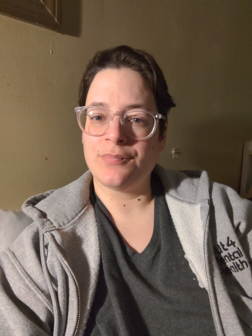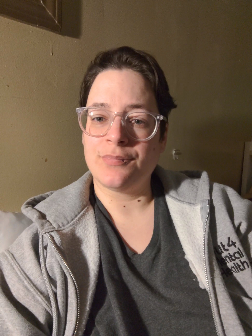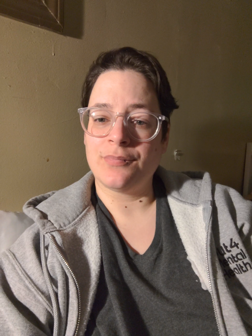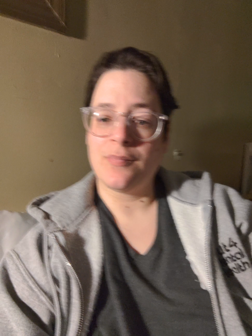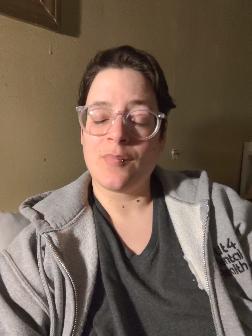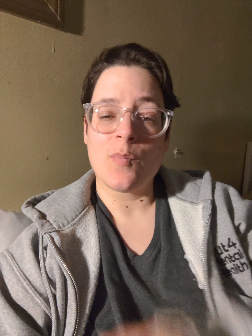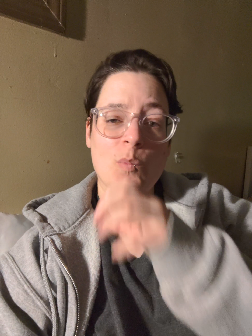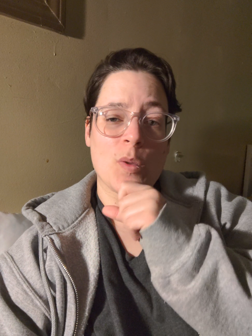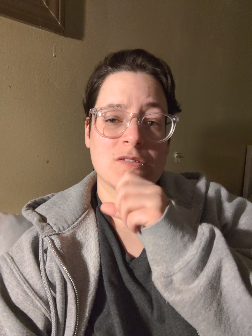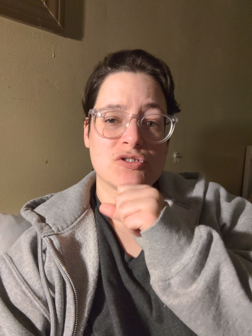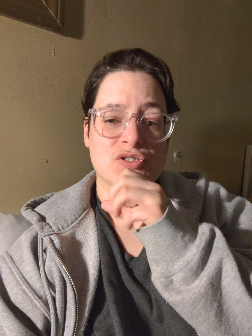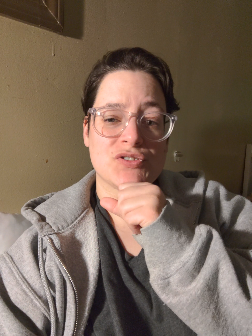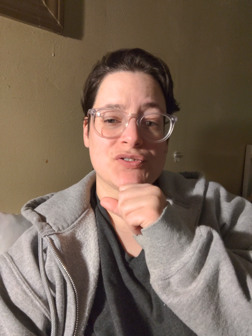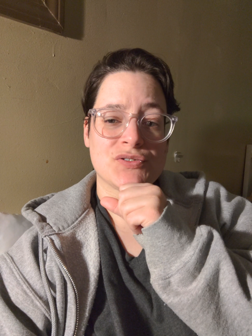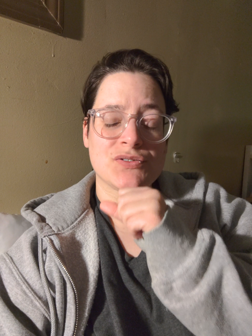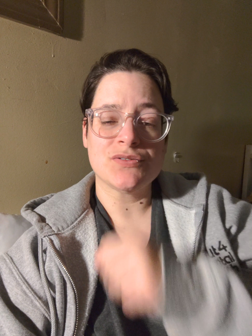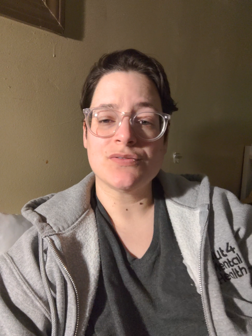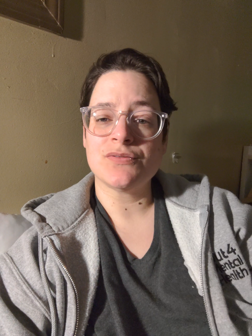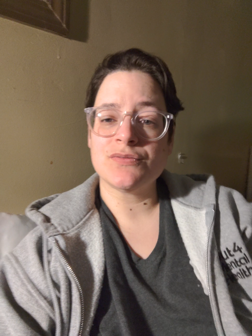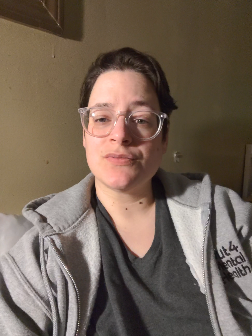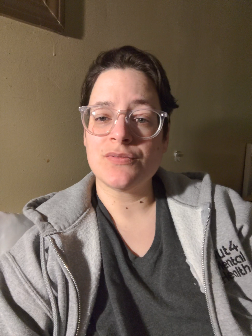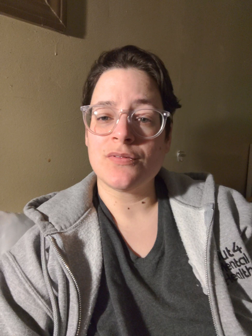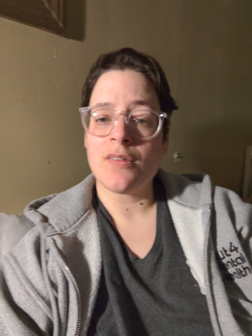orange